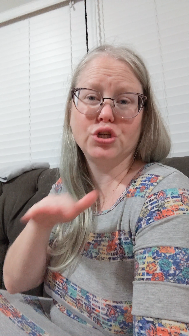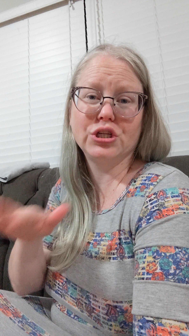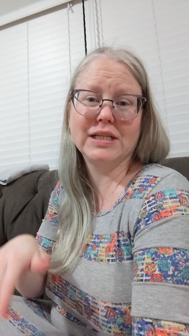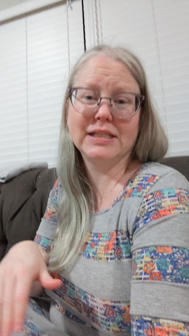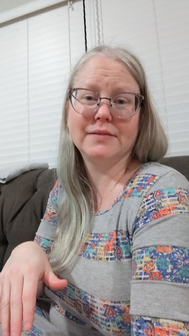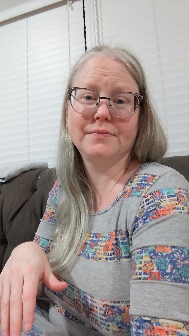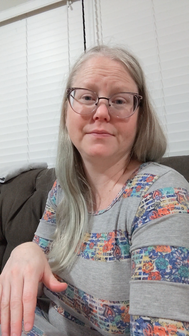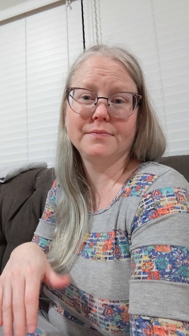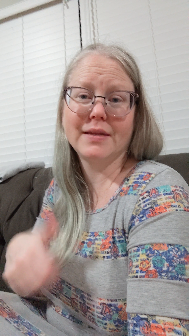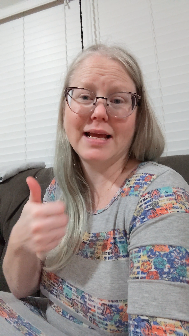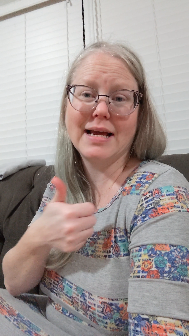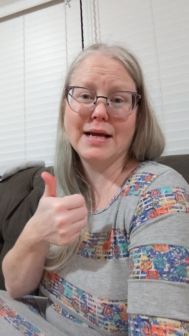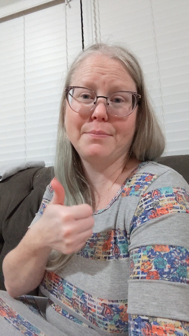game